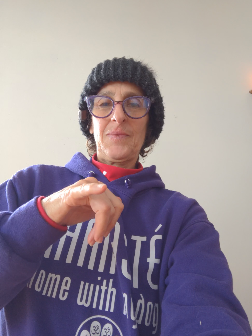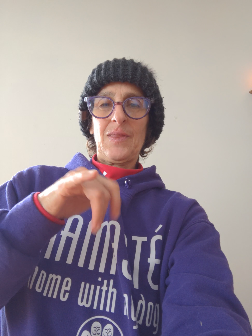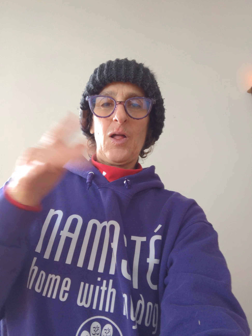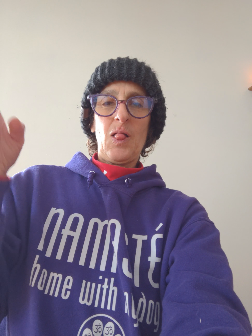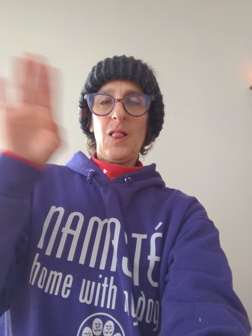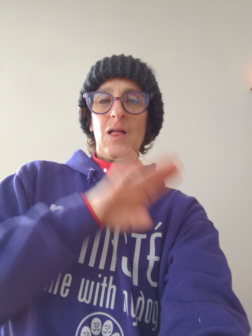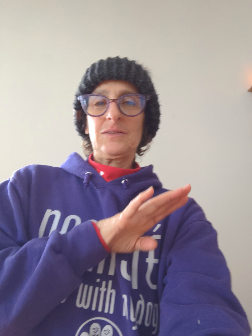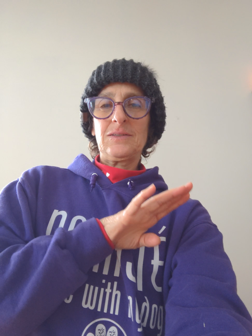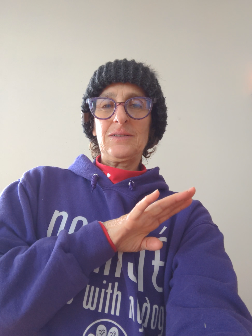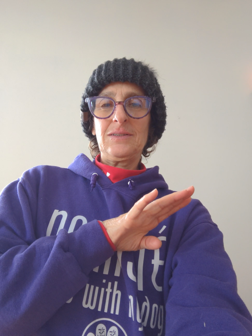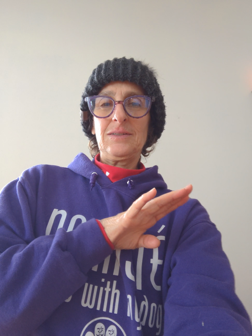close